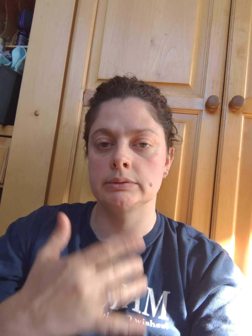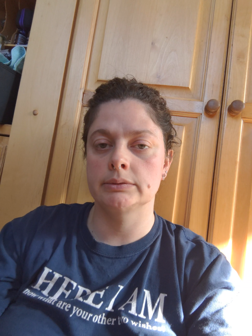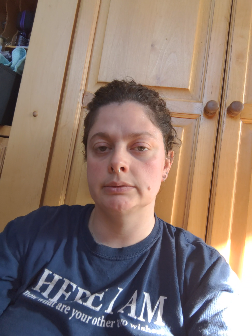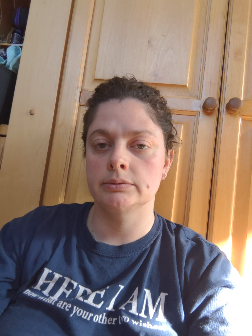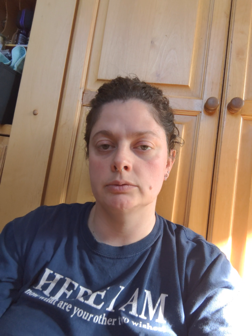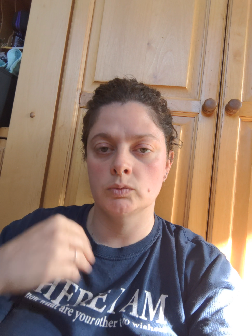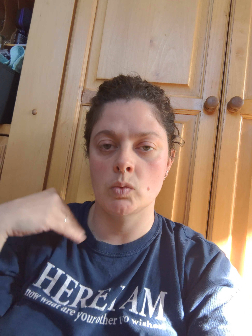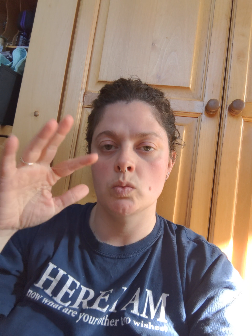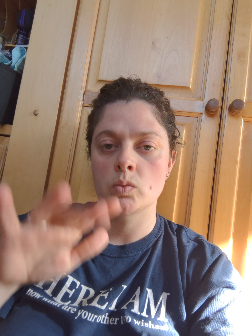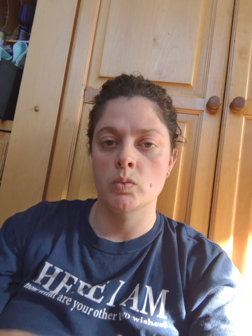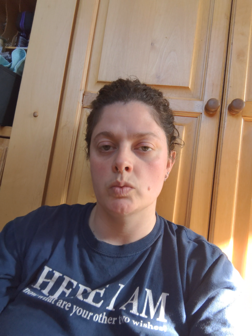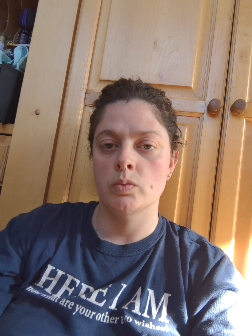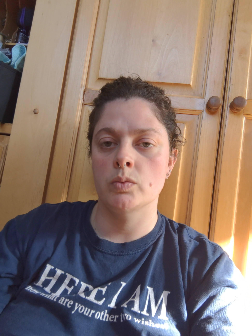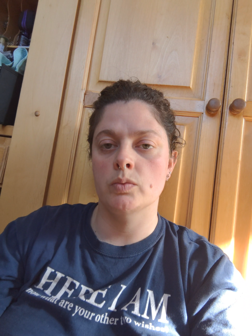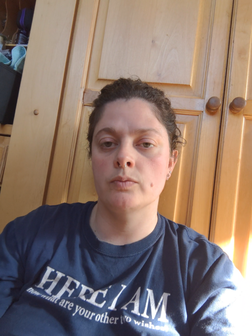snow